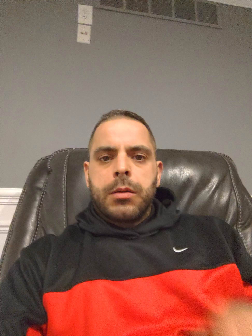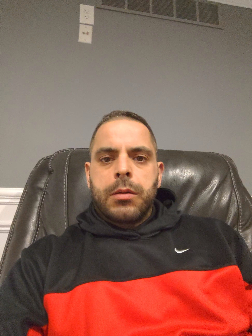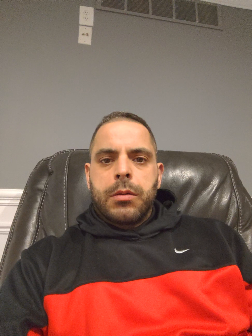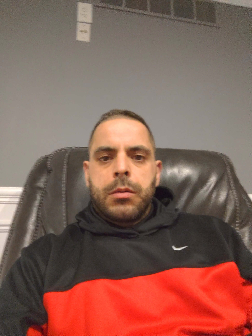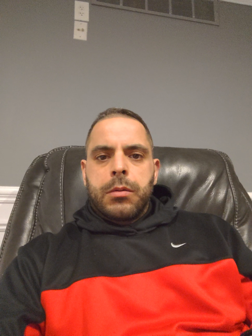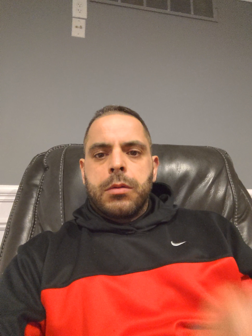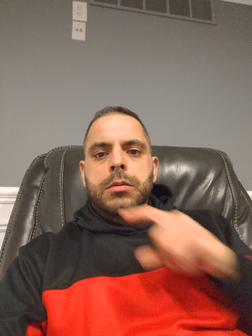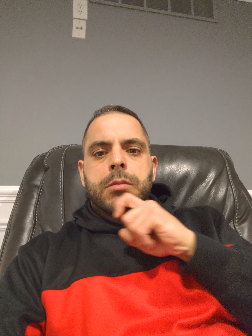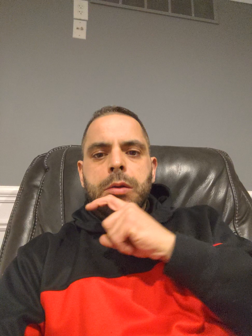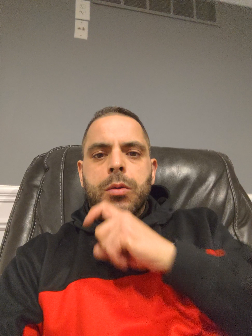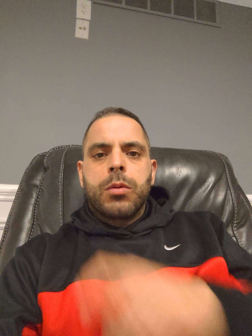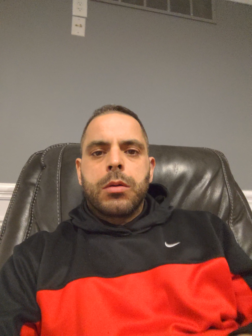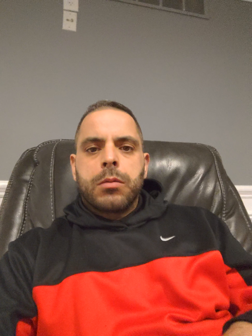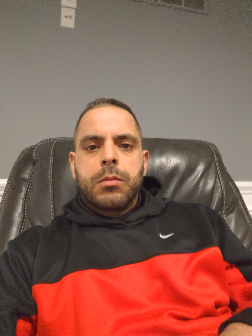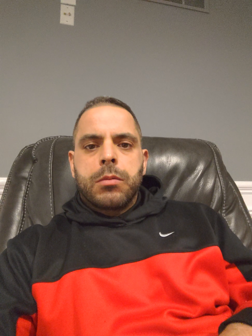cereal